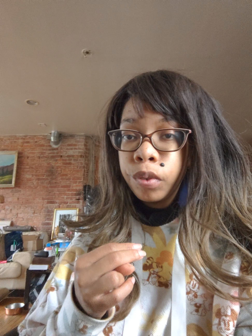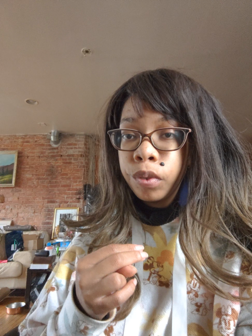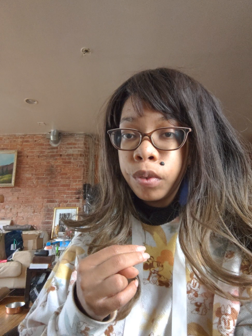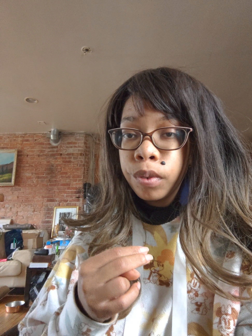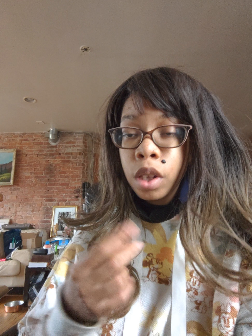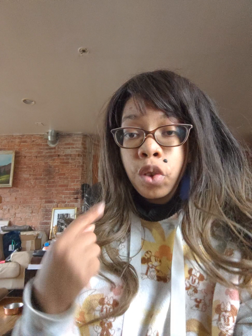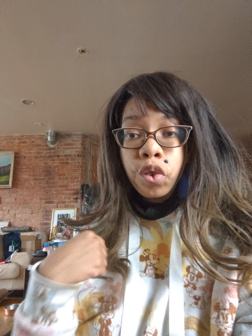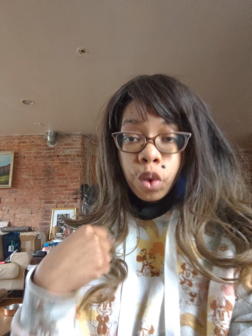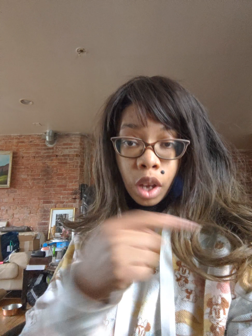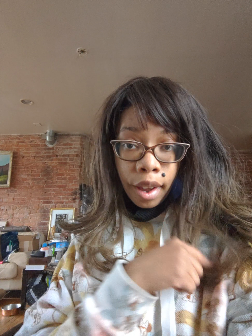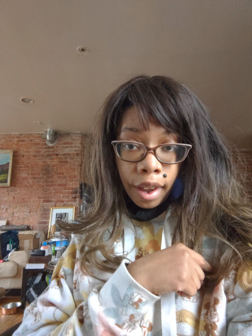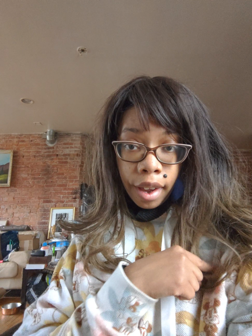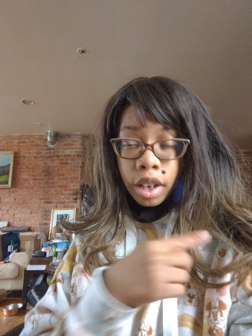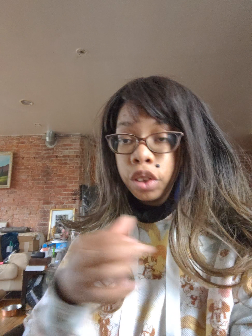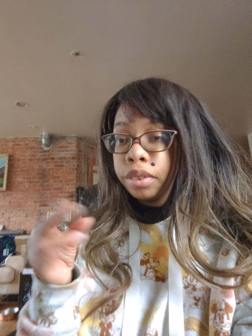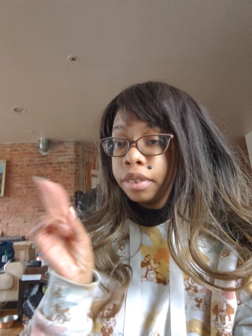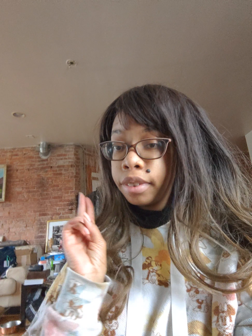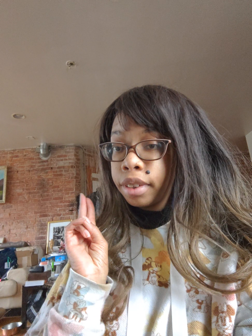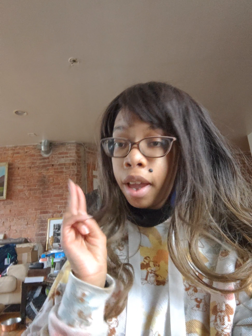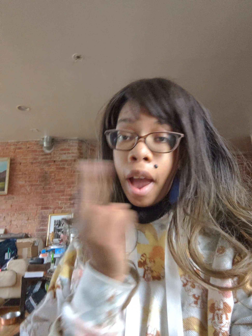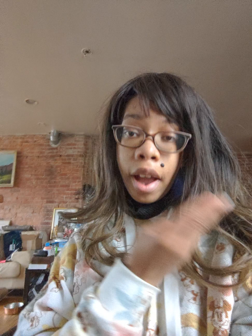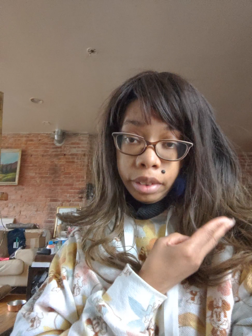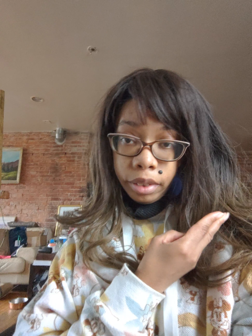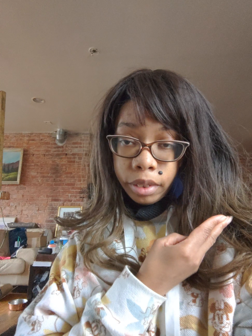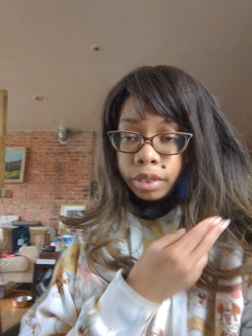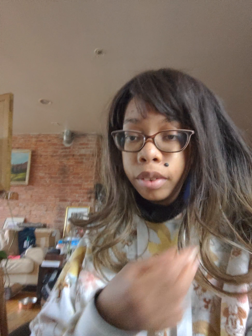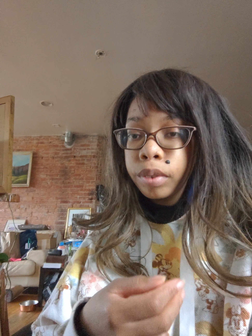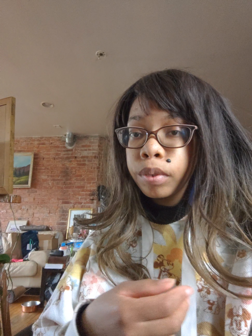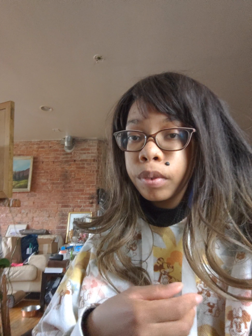we